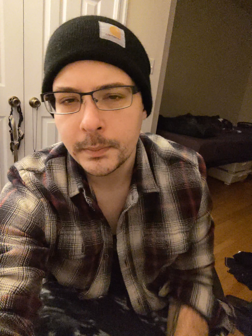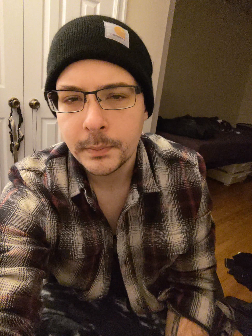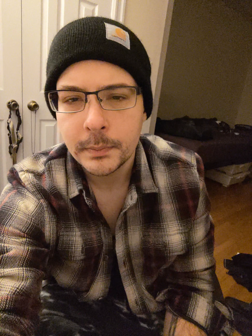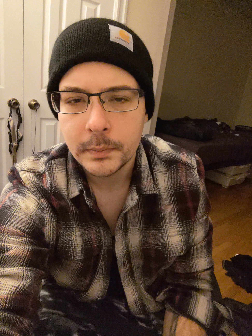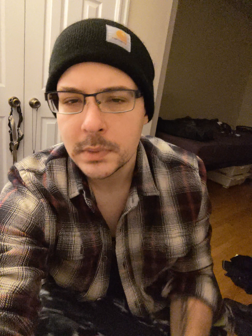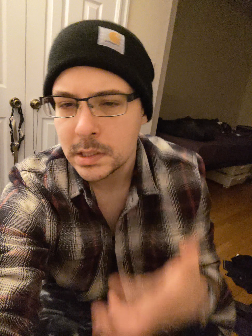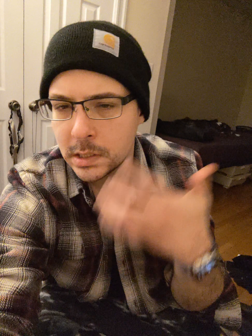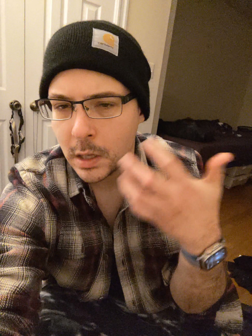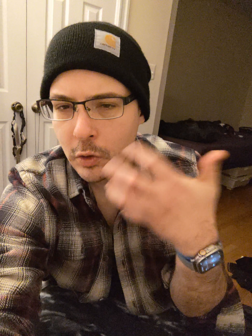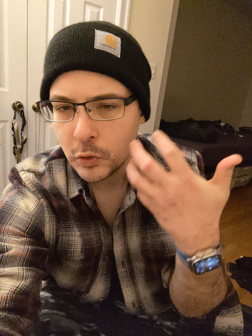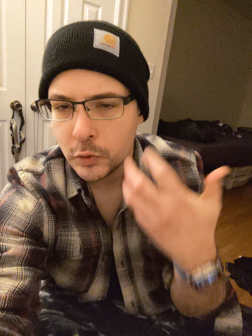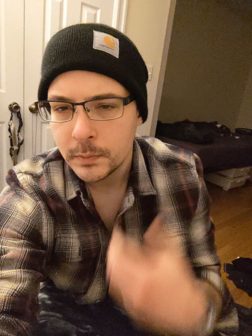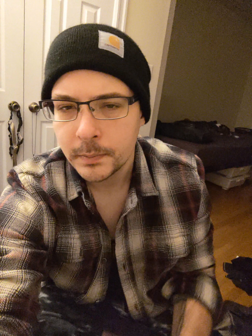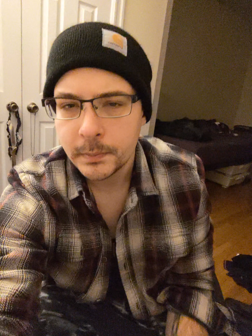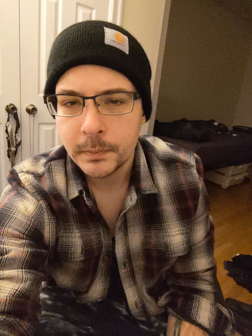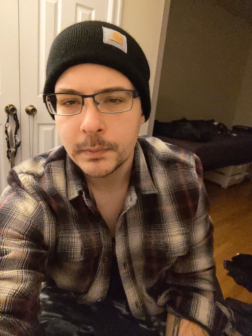tiger